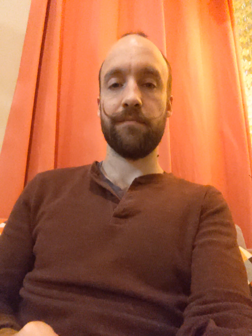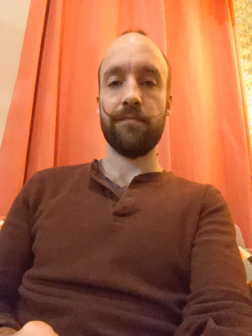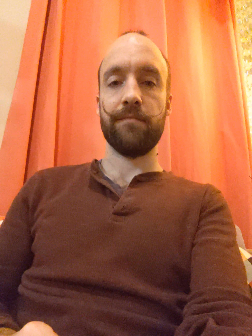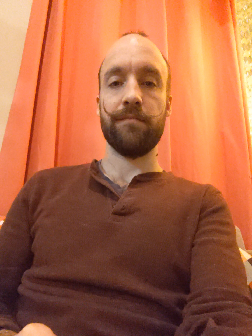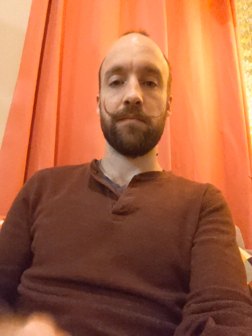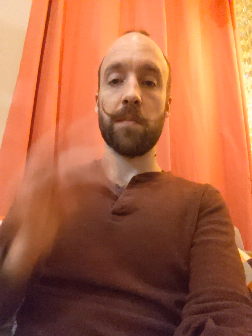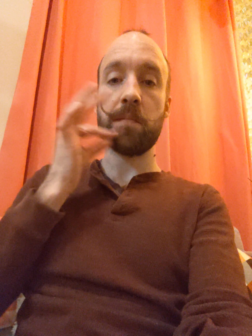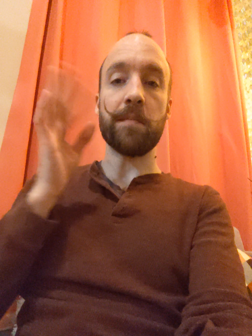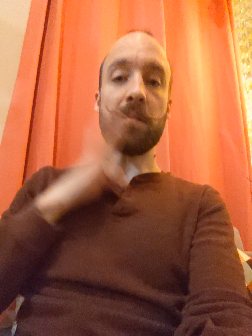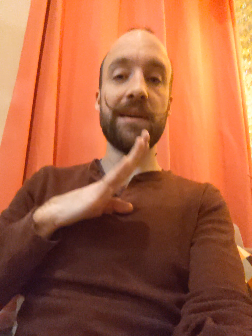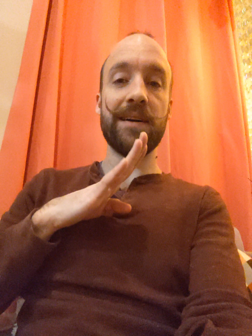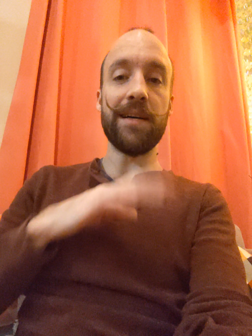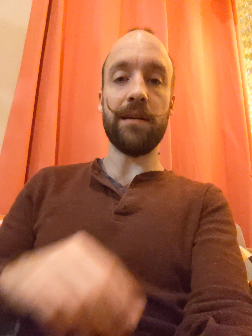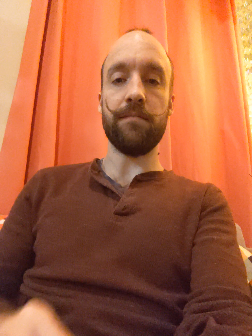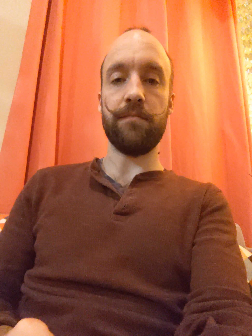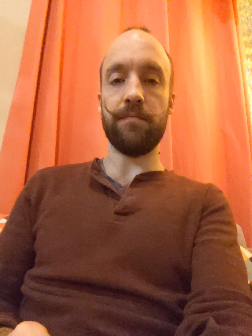bee